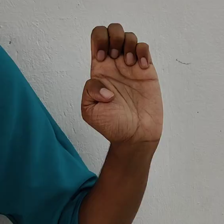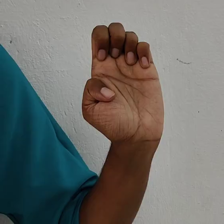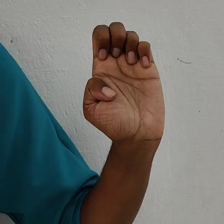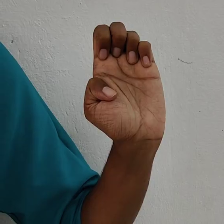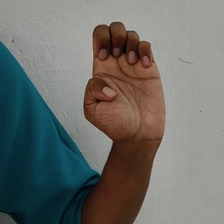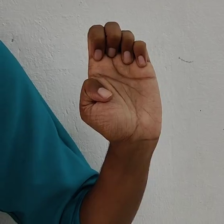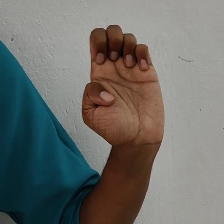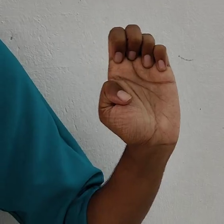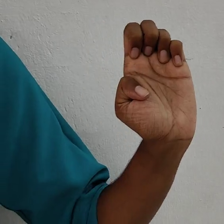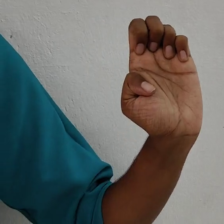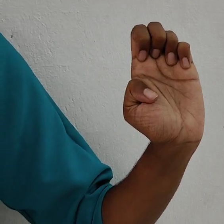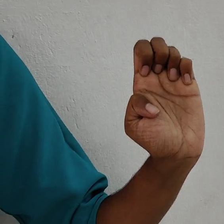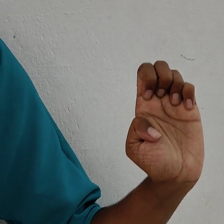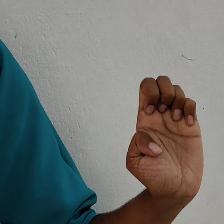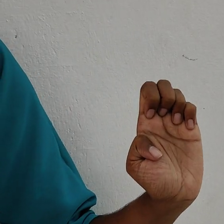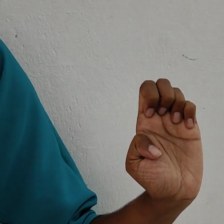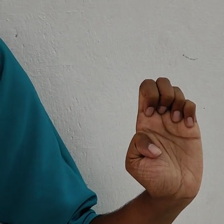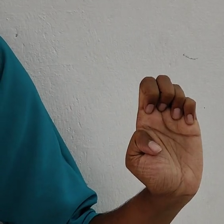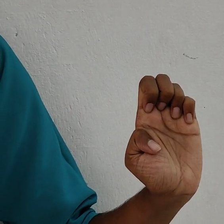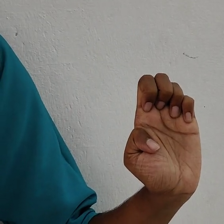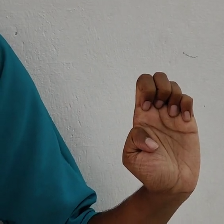ഈ